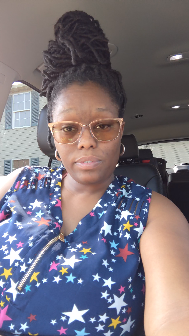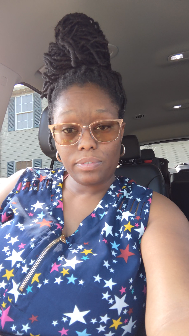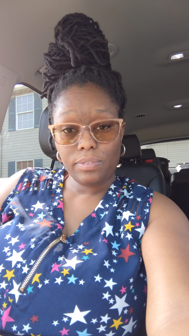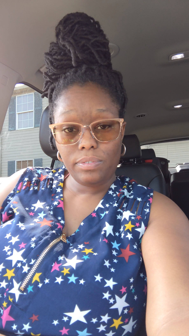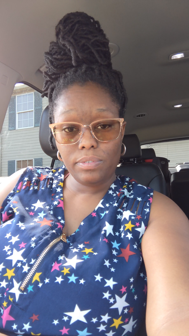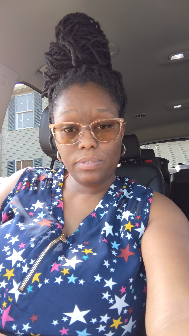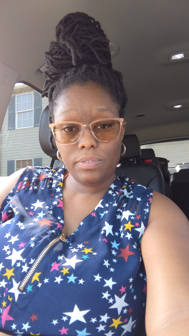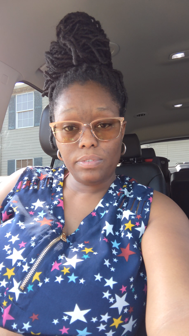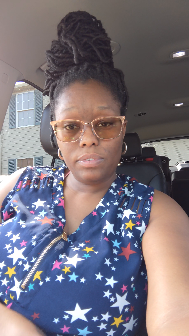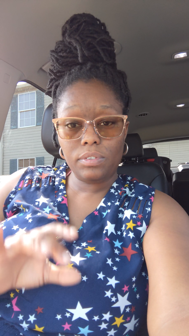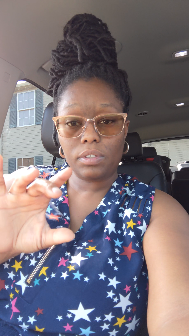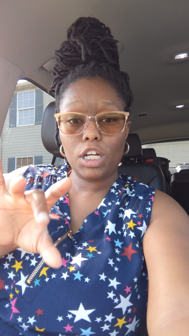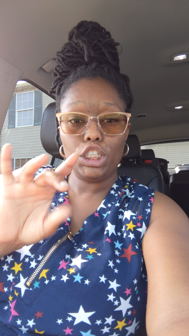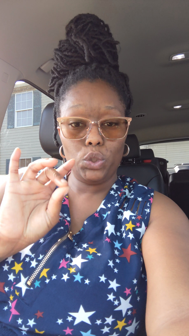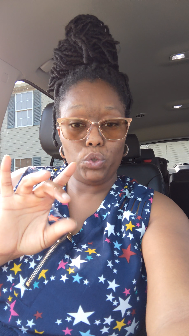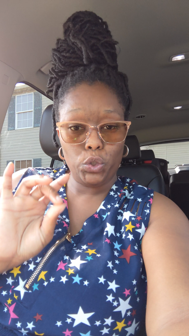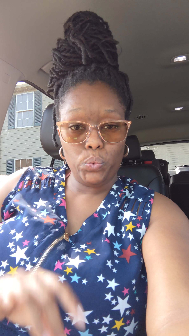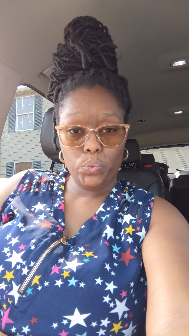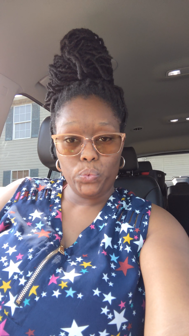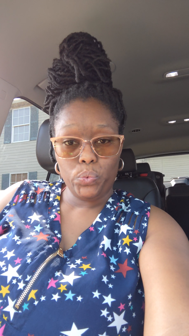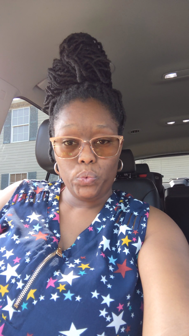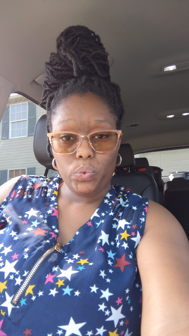choose